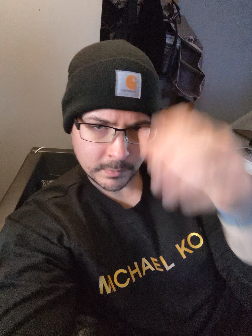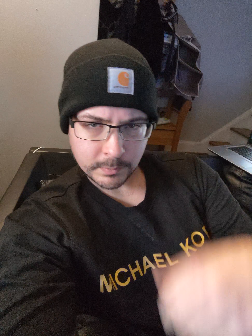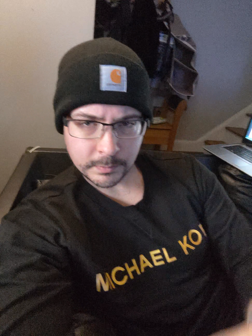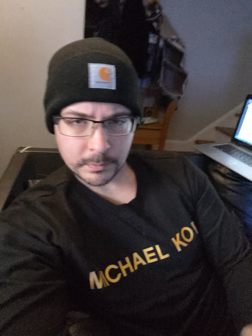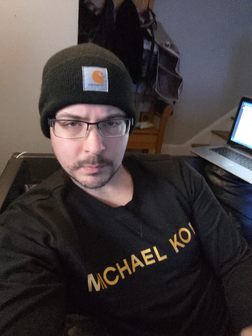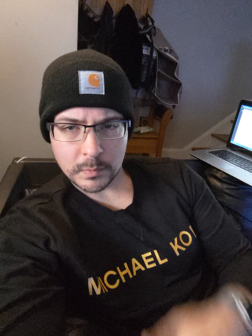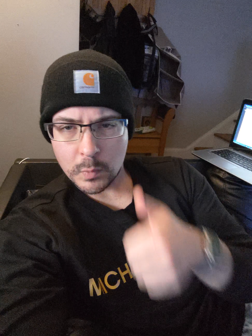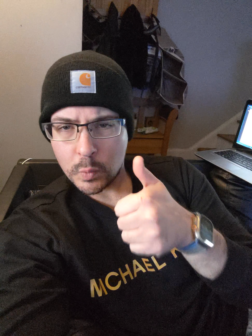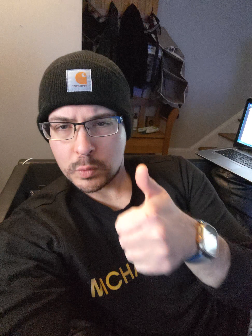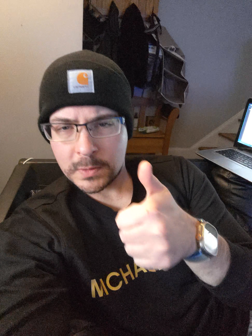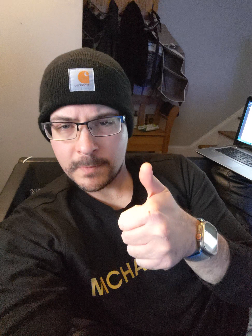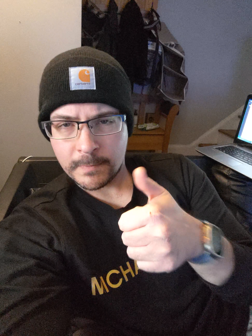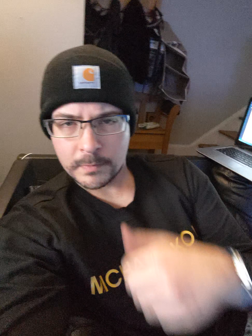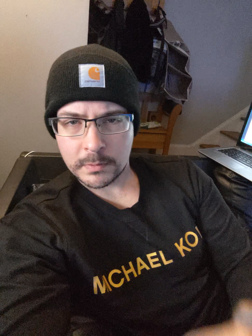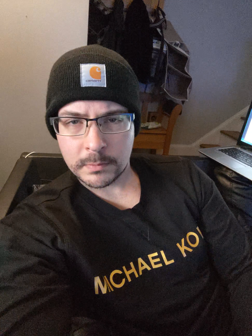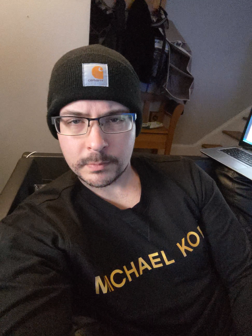yourself